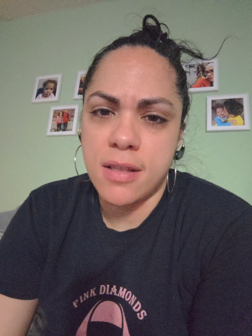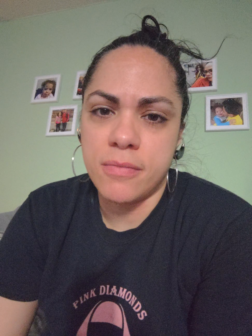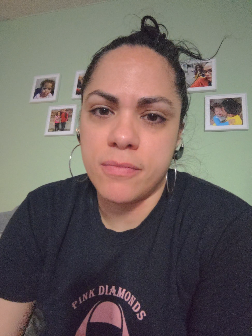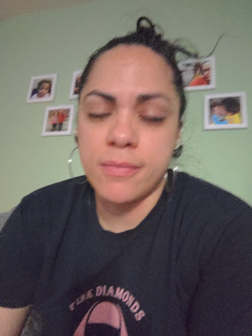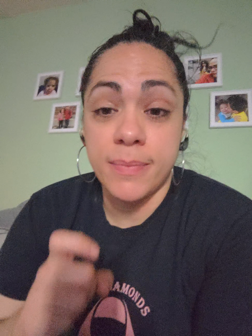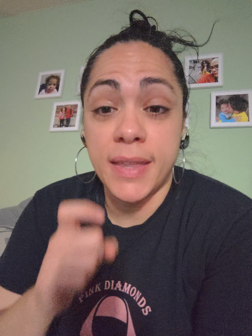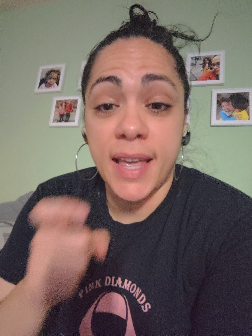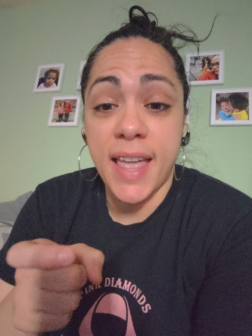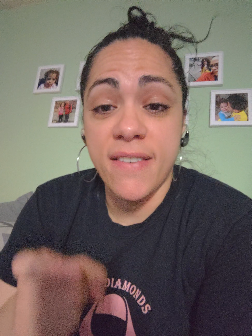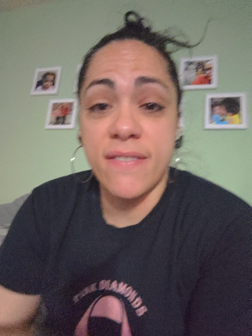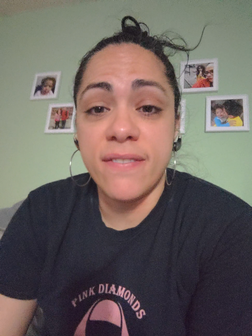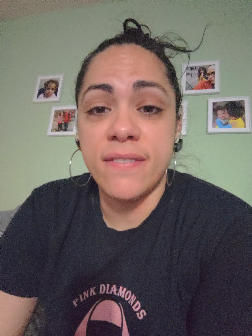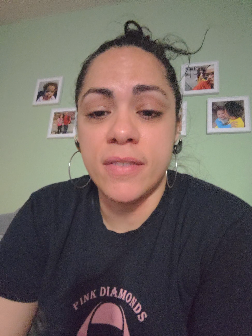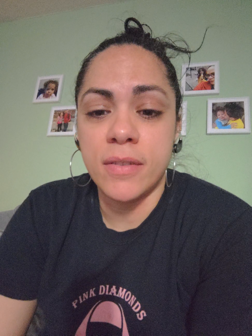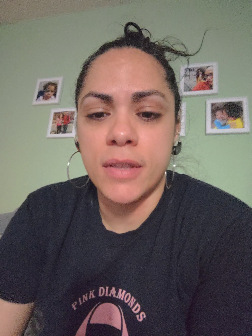gift